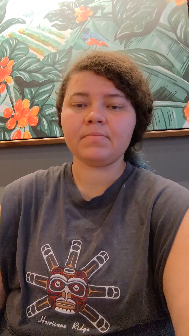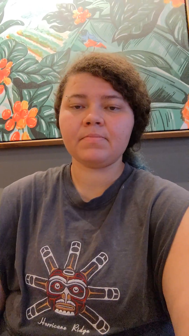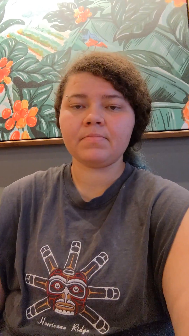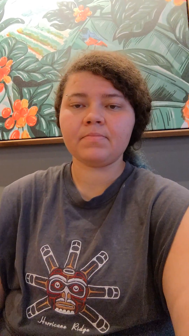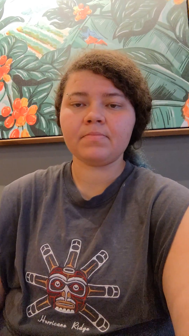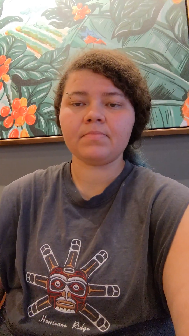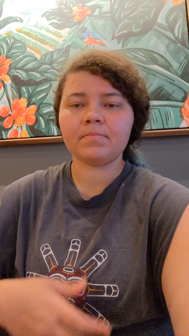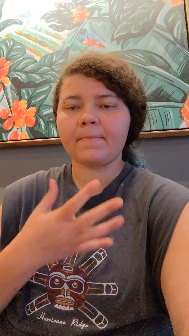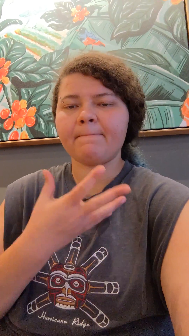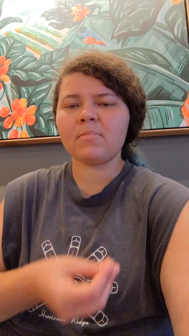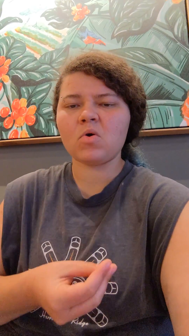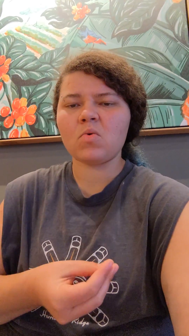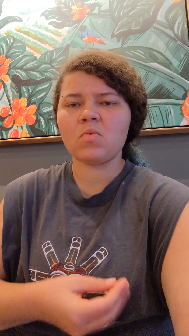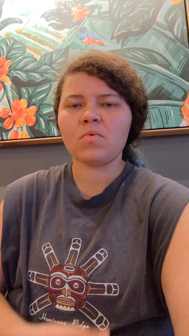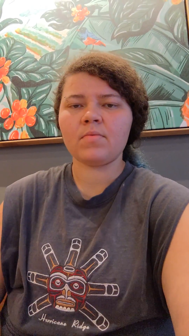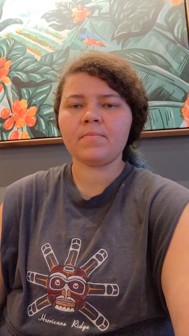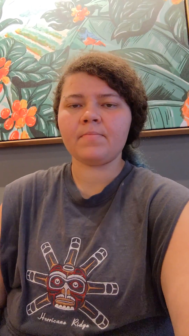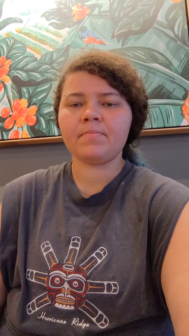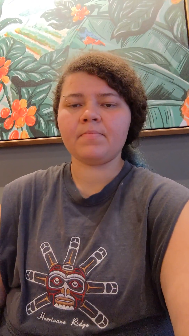poor